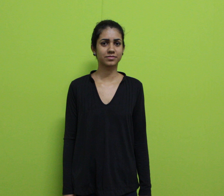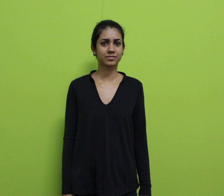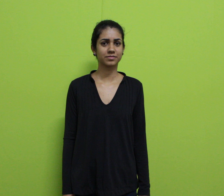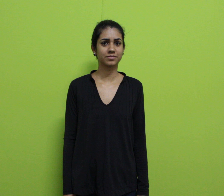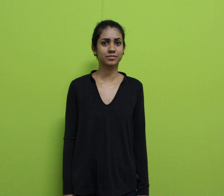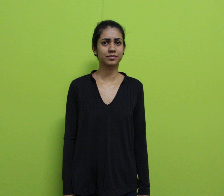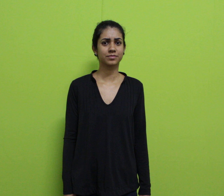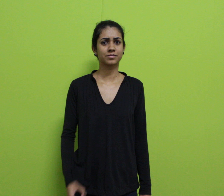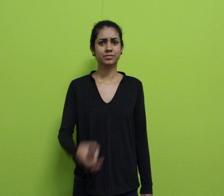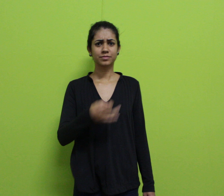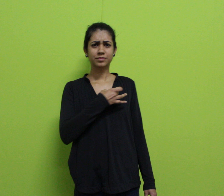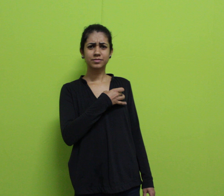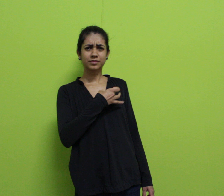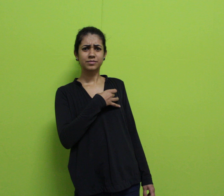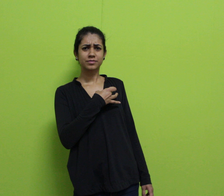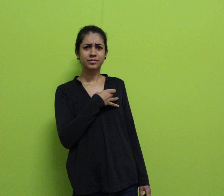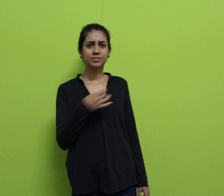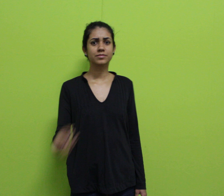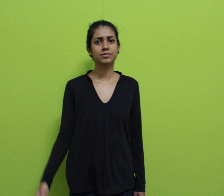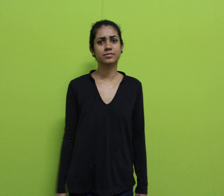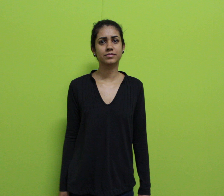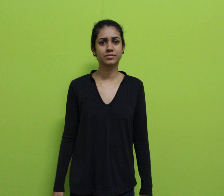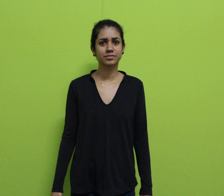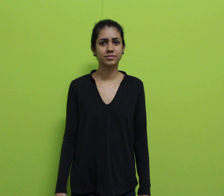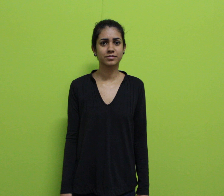medo